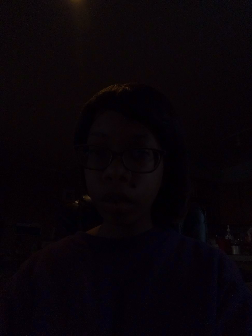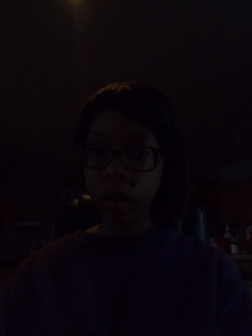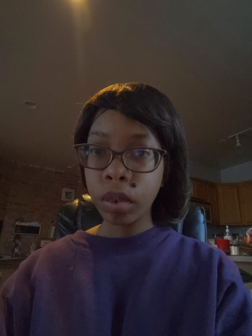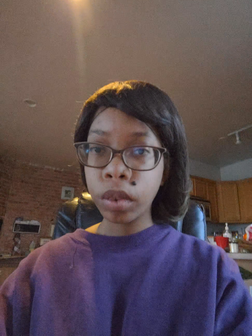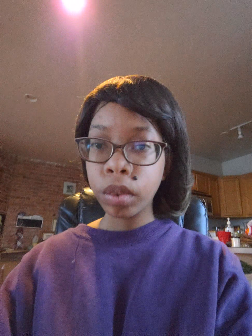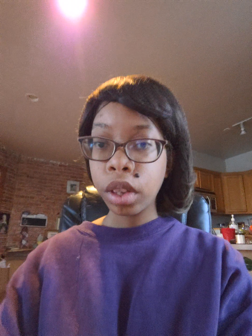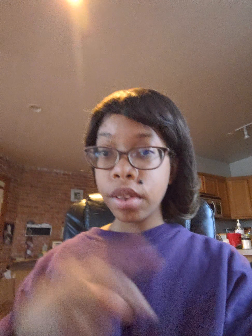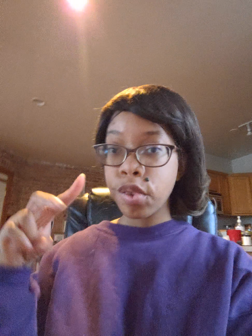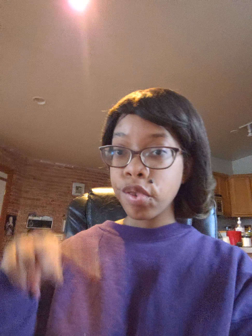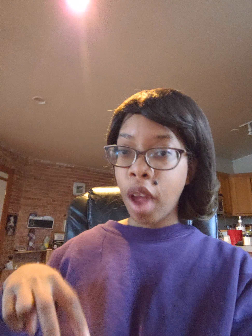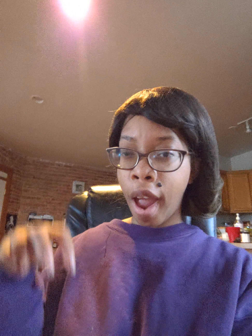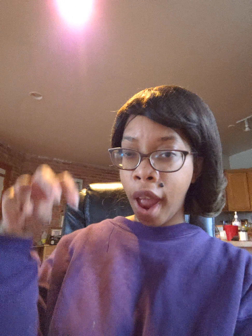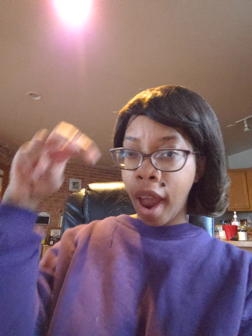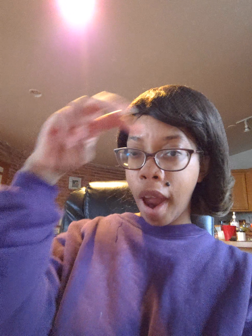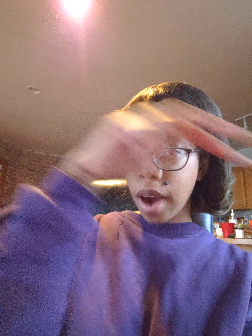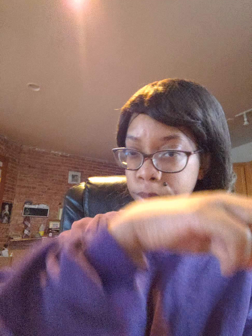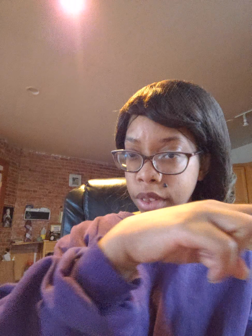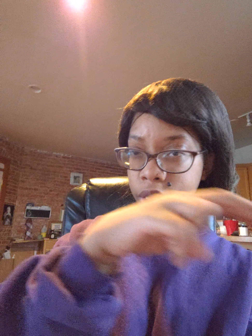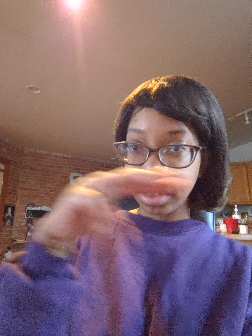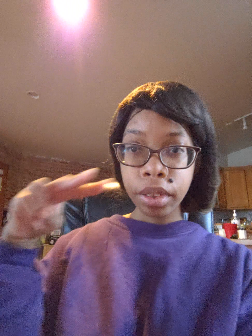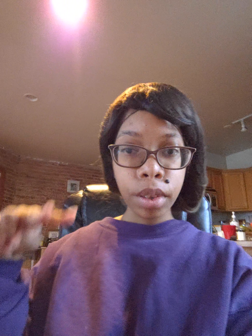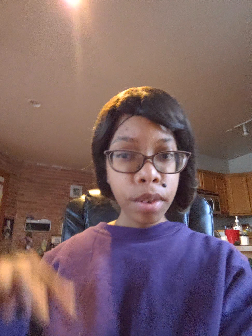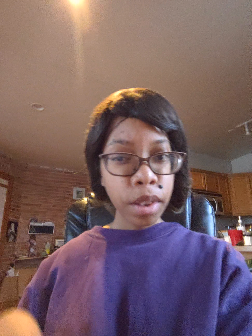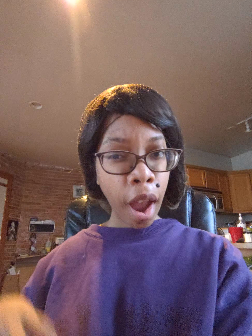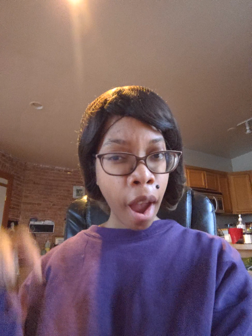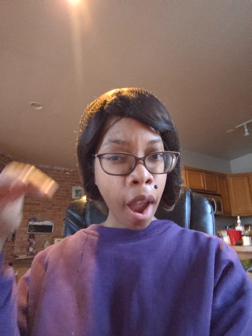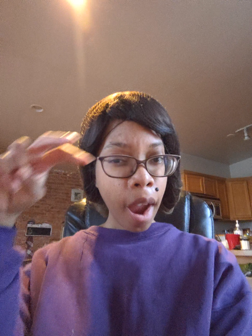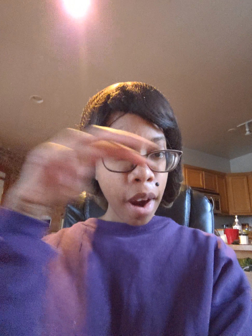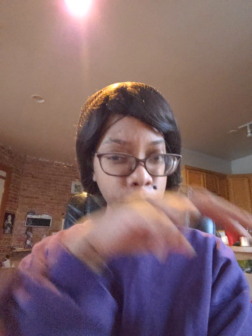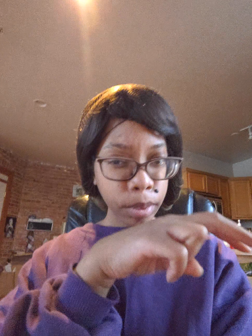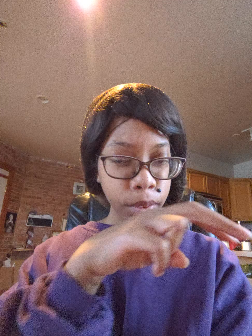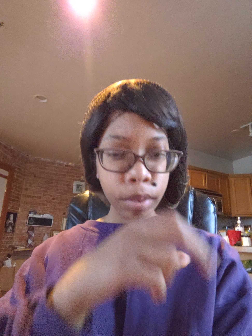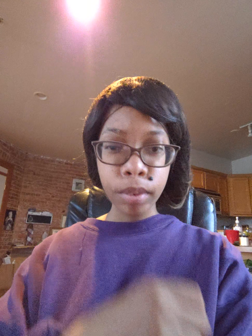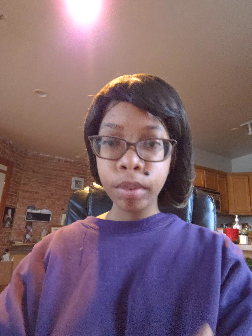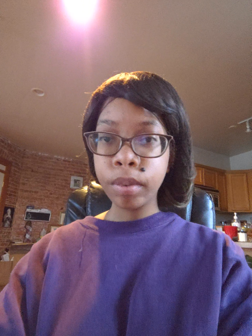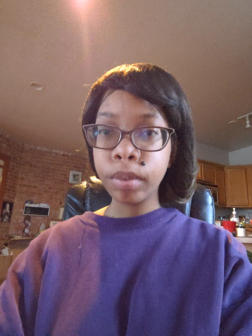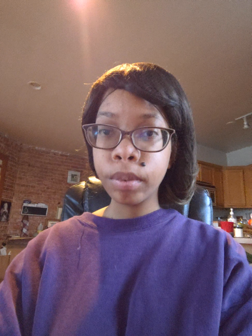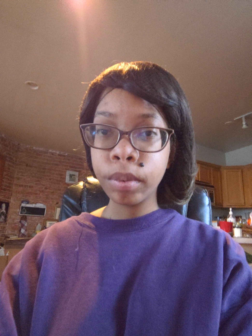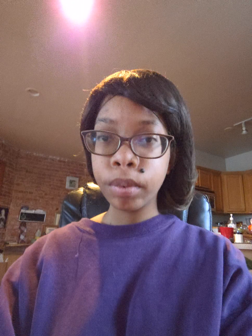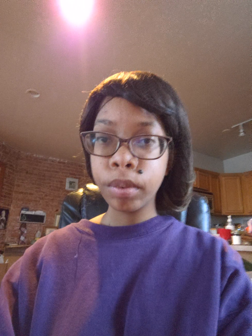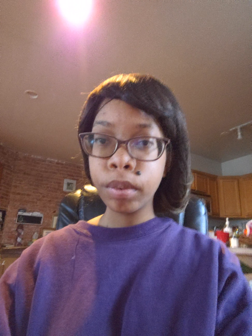jump